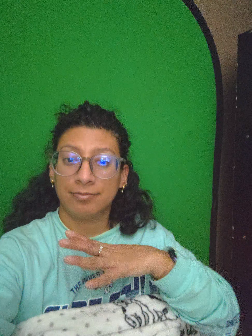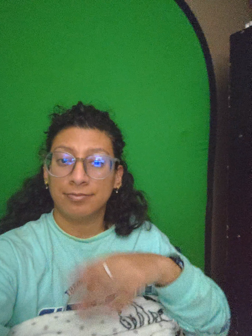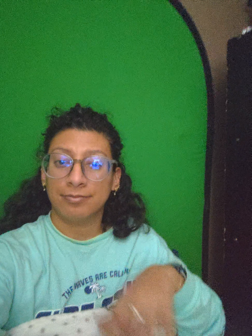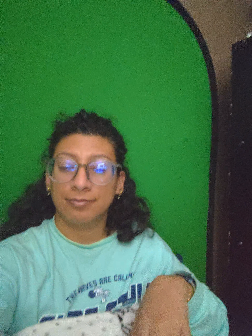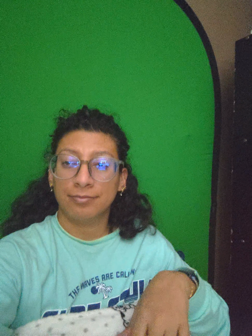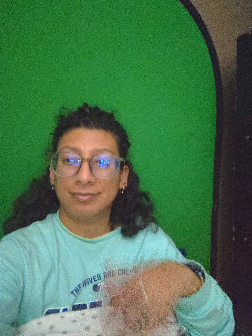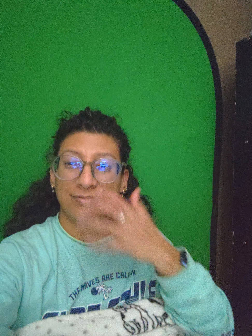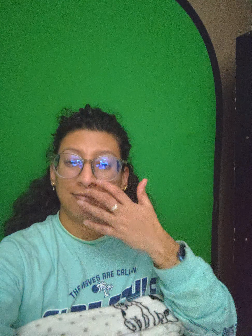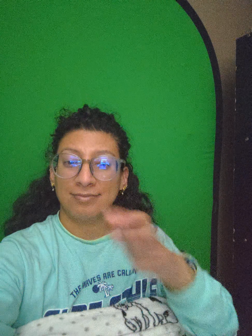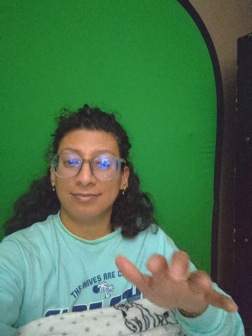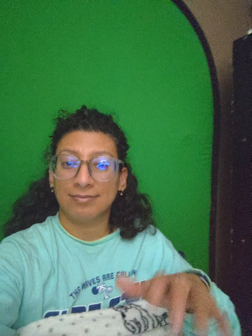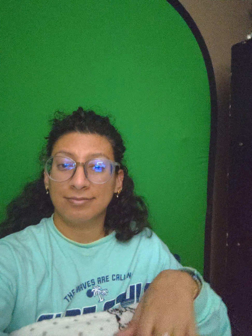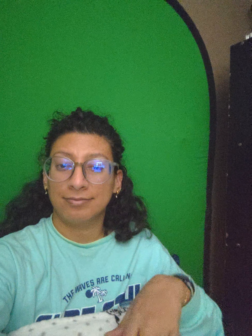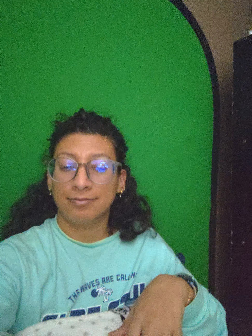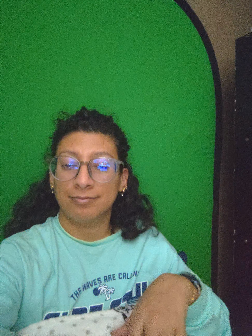hot